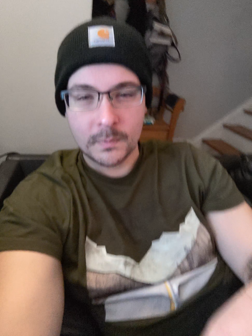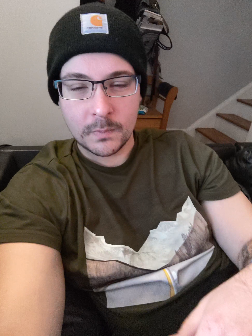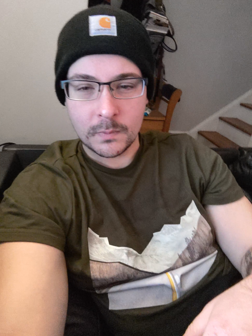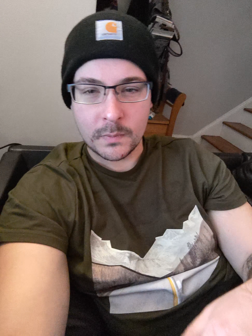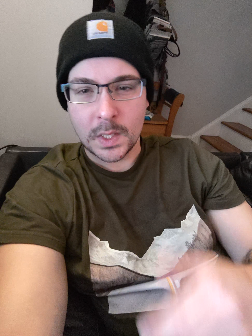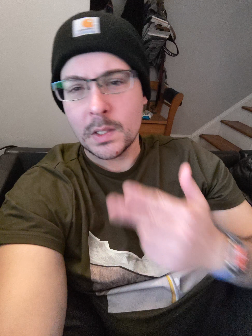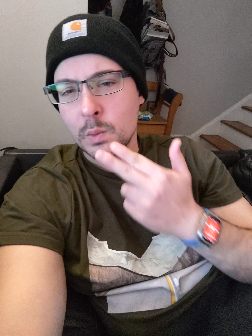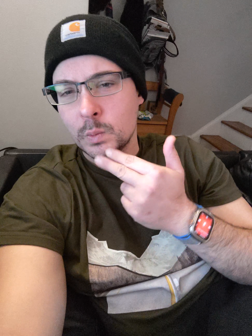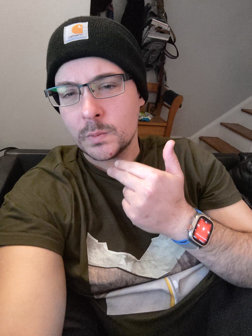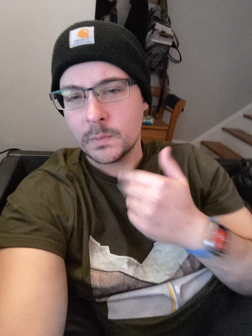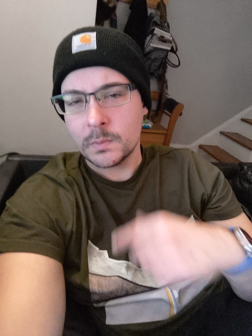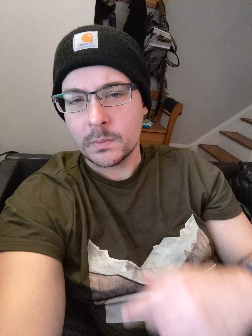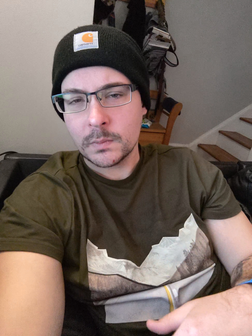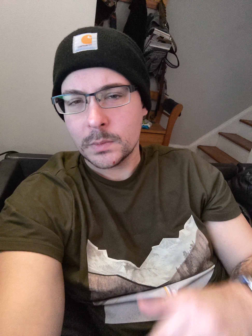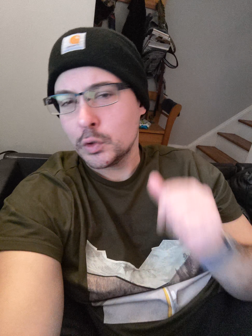cute